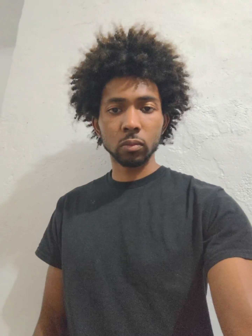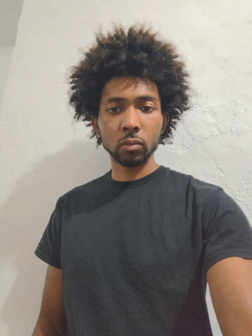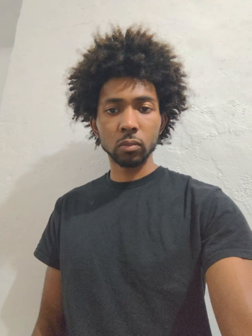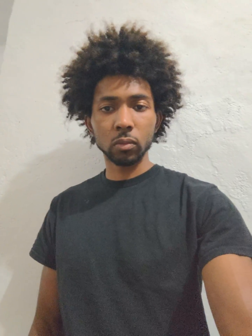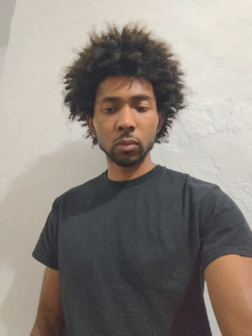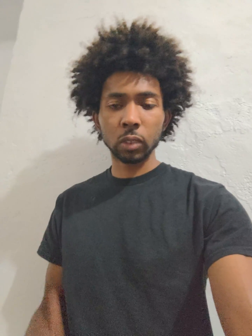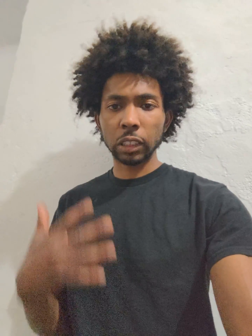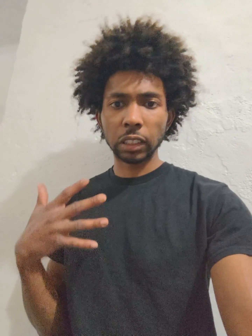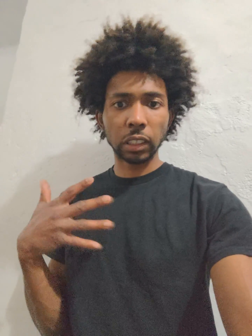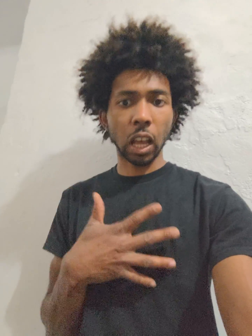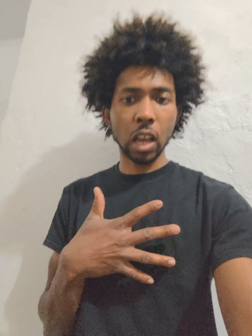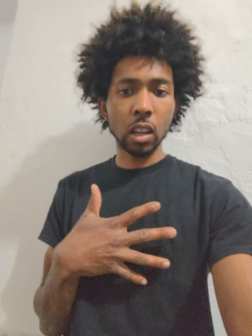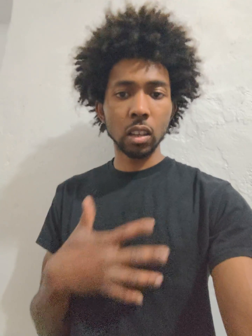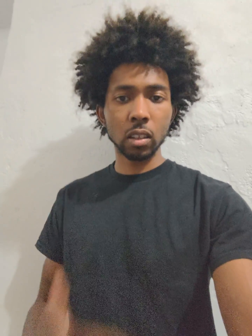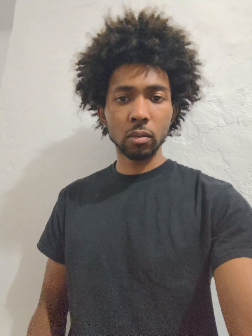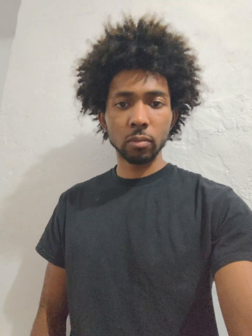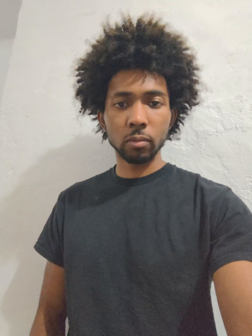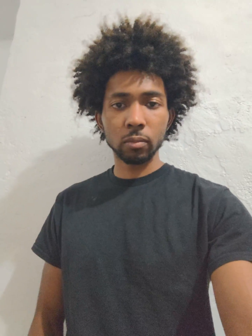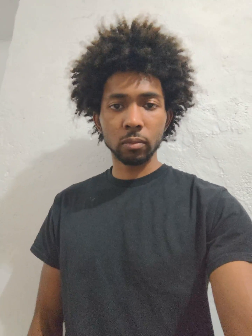scared